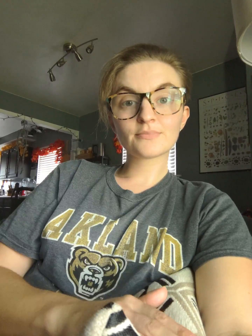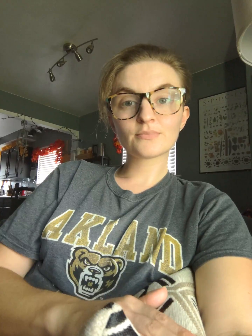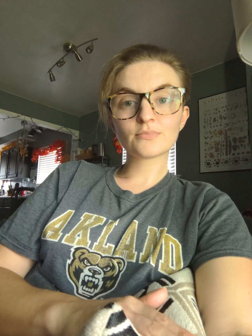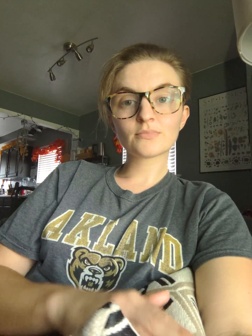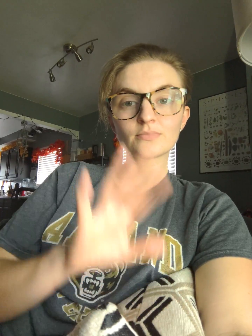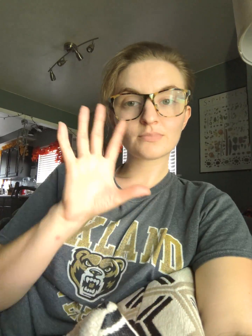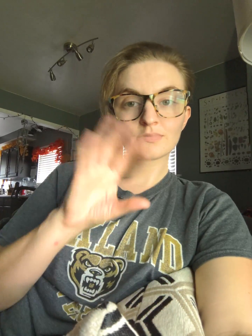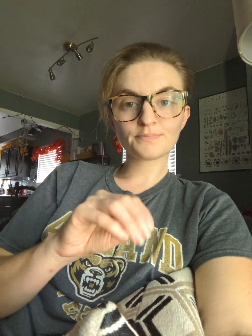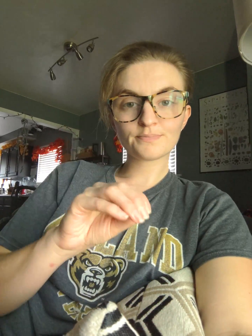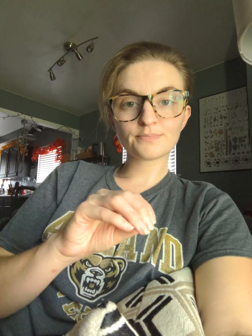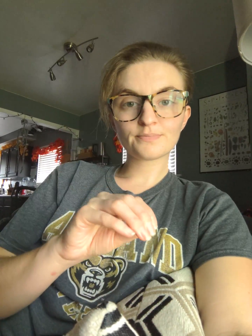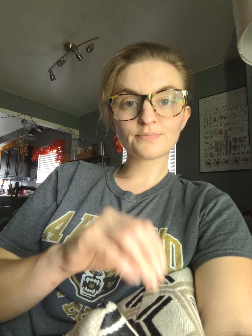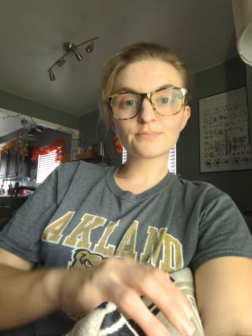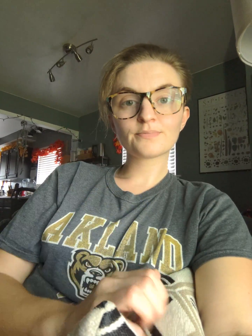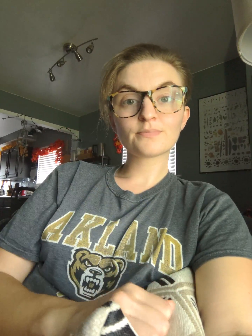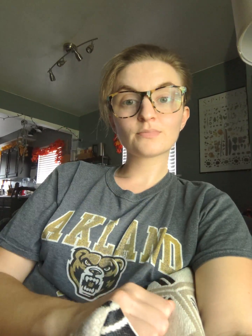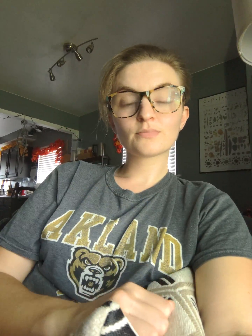bite